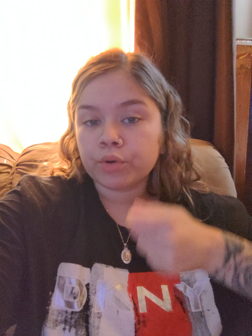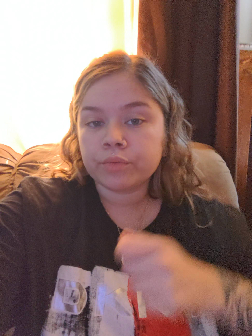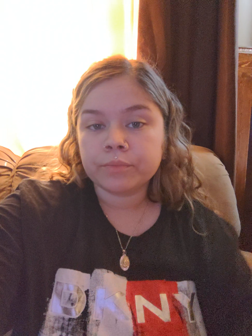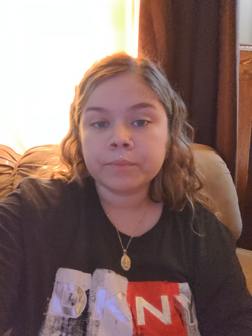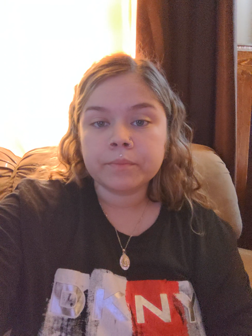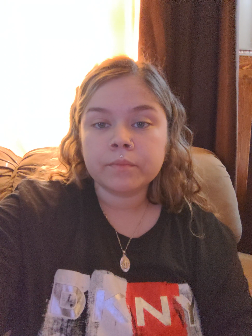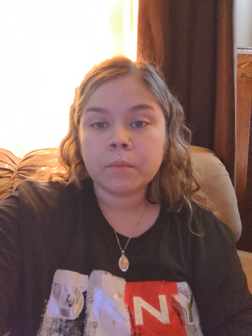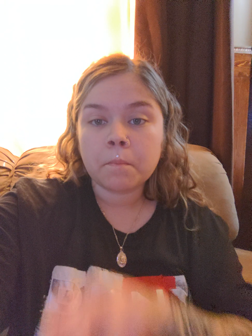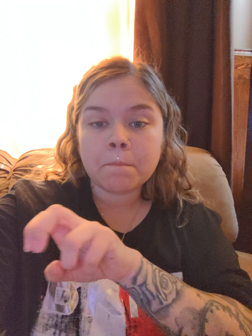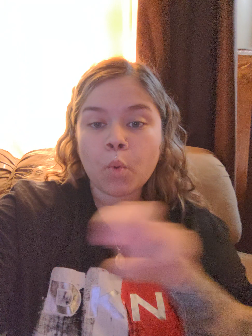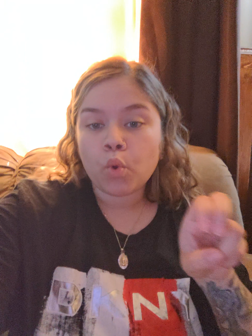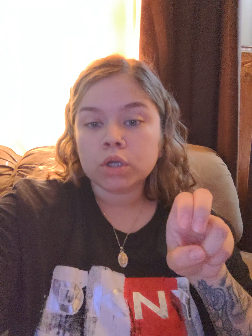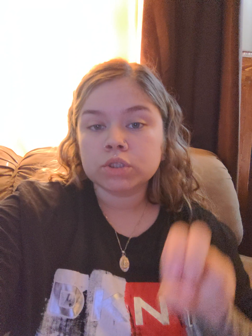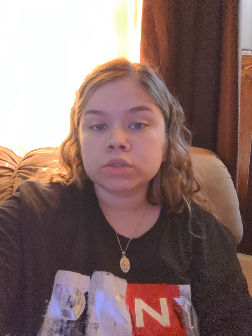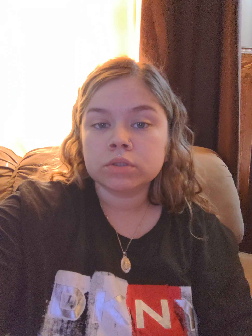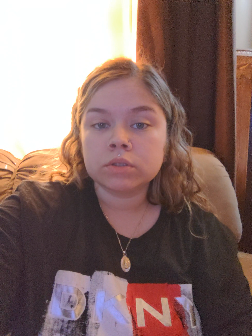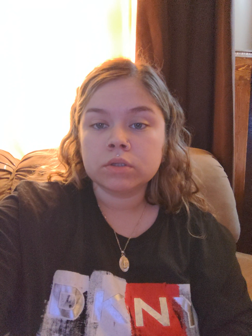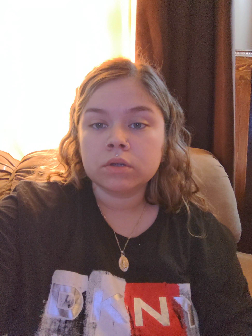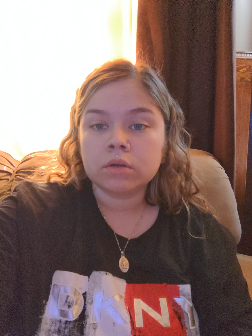porch